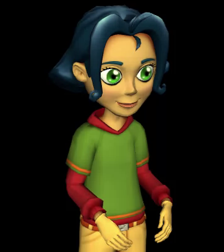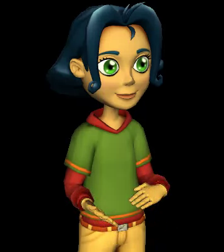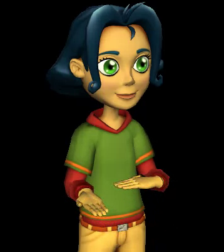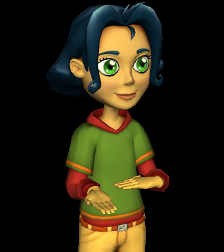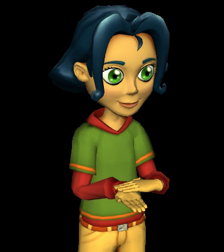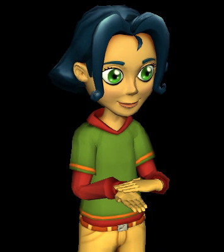فرن